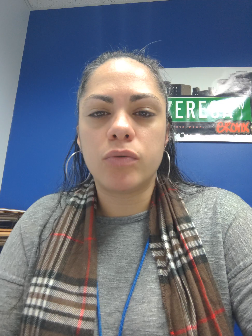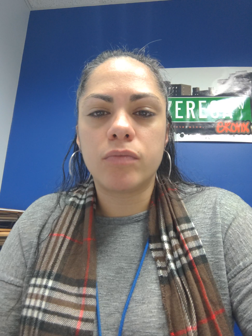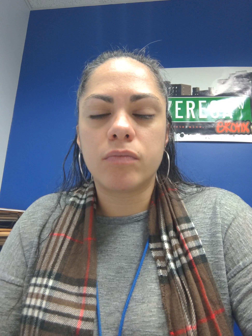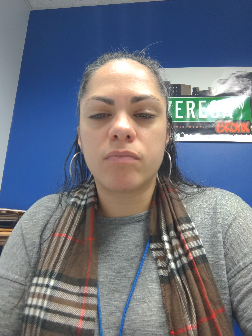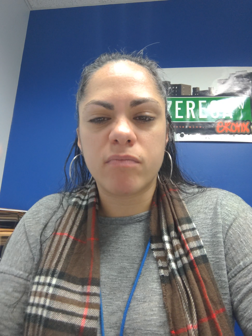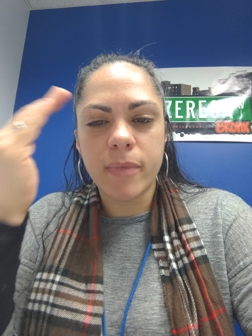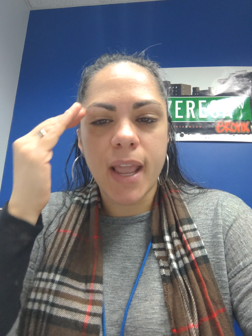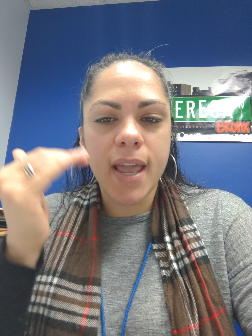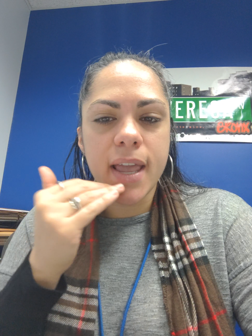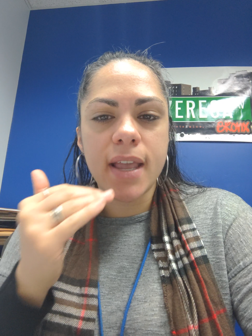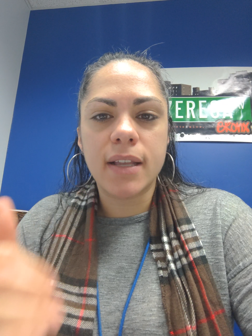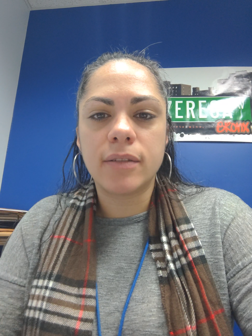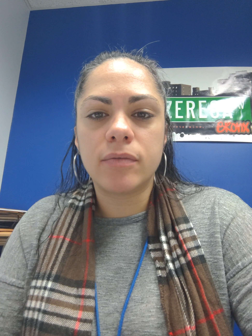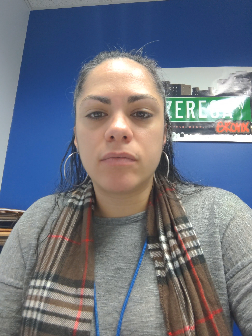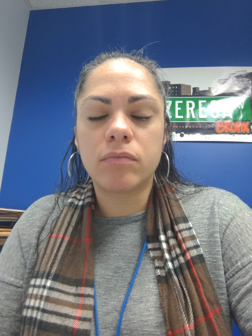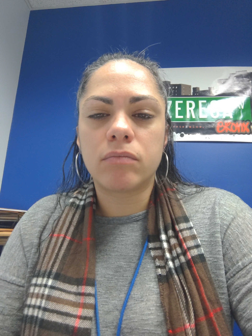head